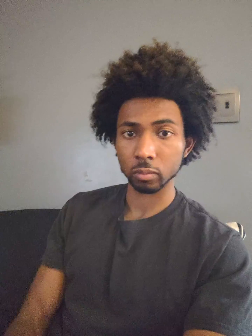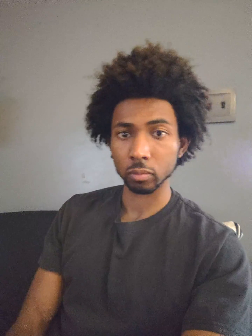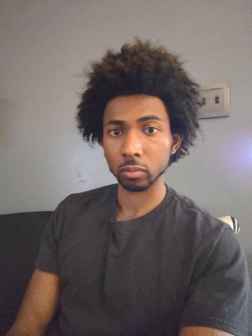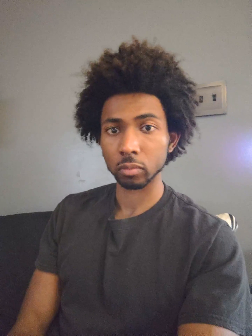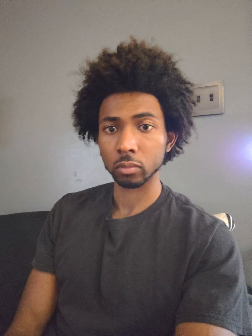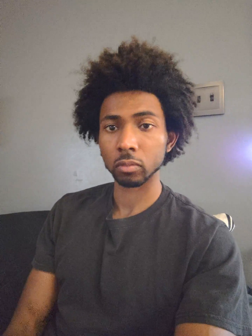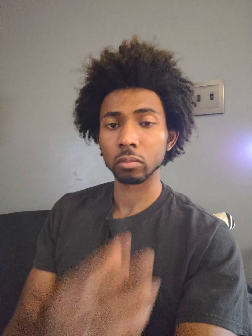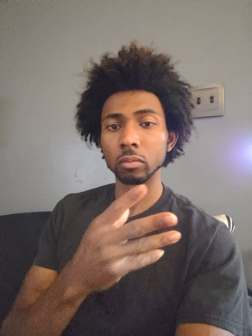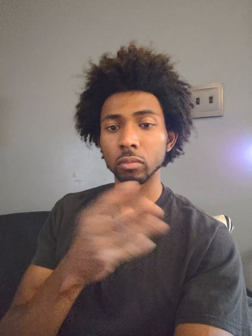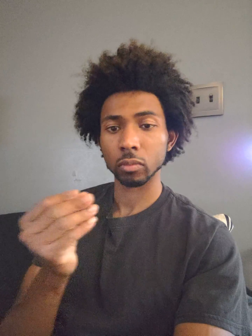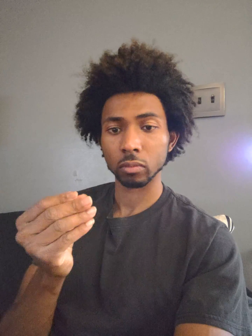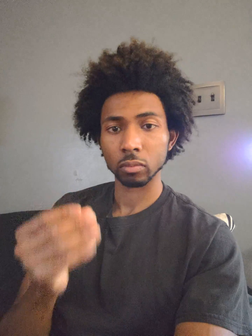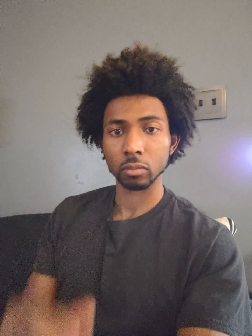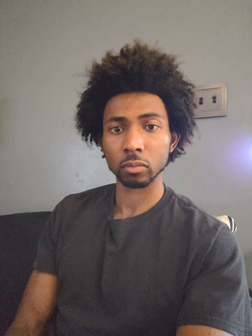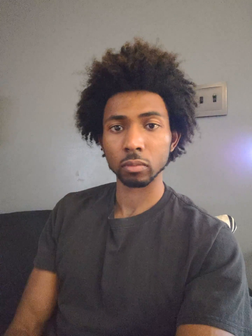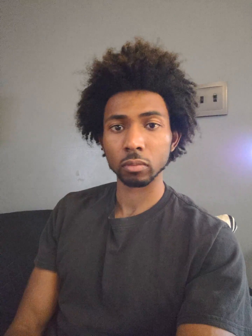and